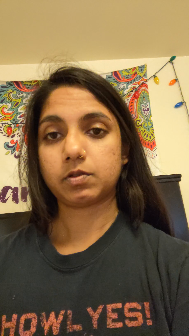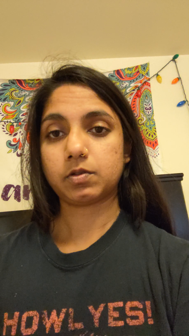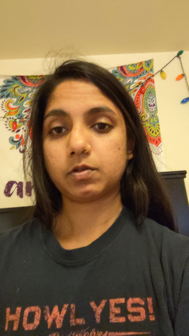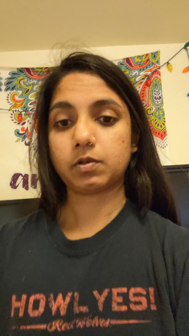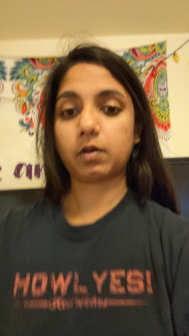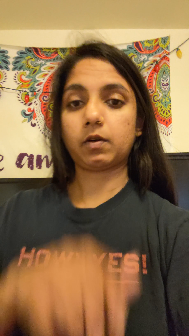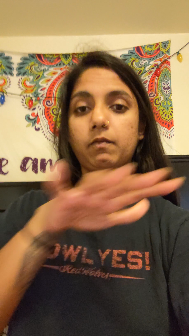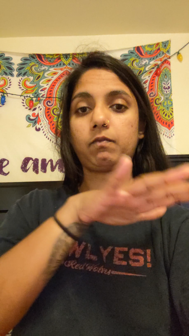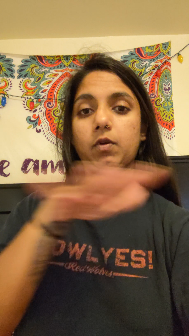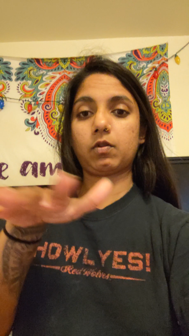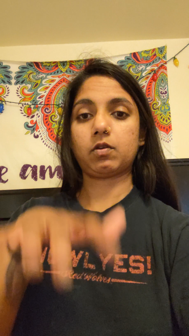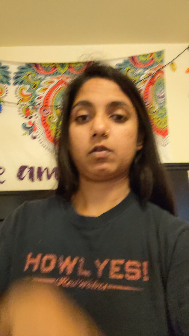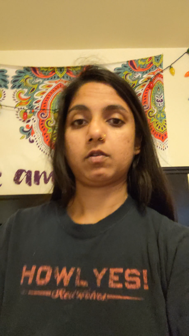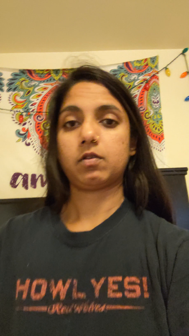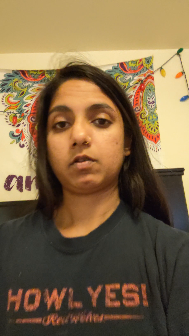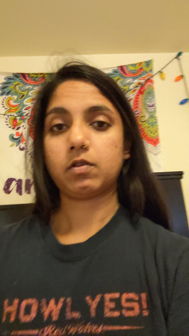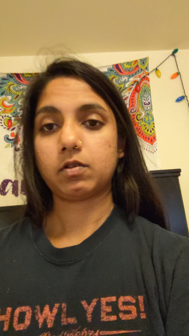full